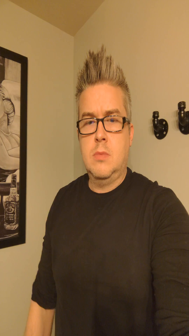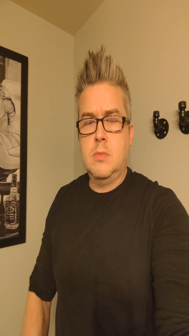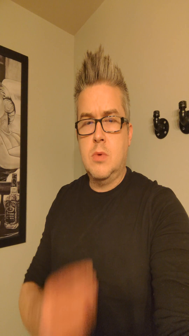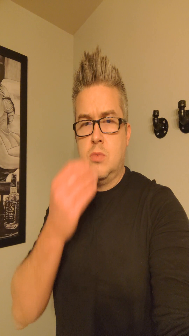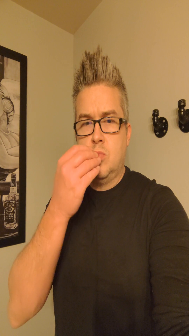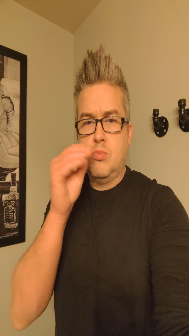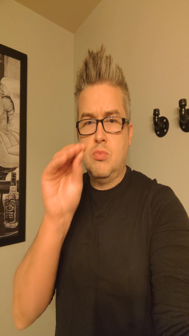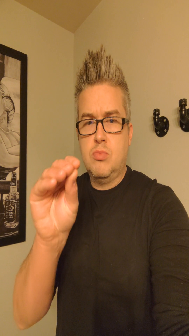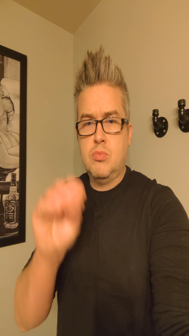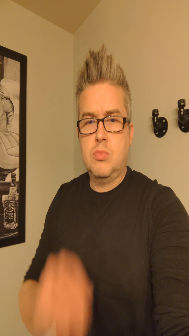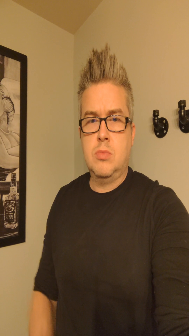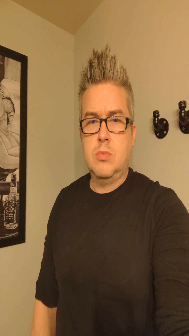kiss